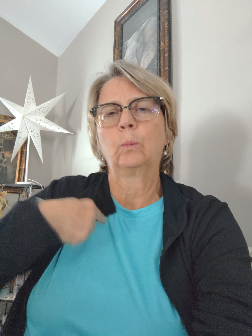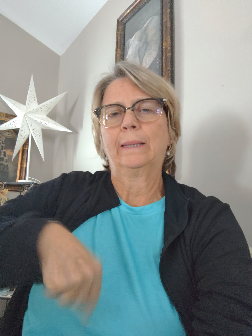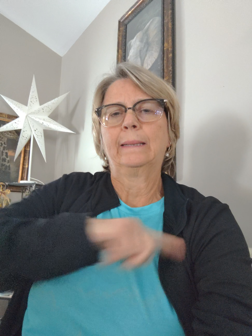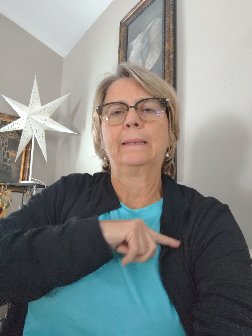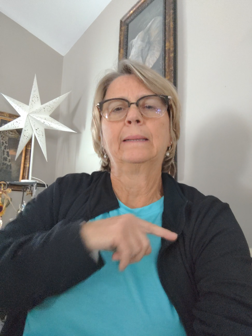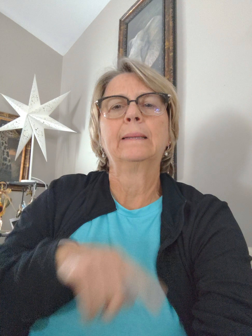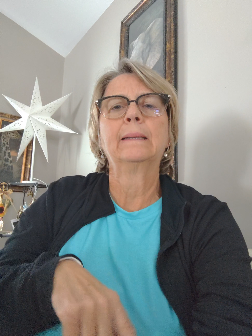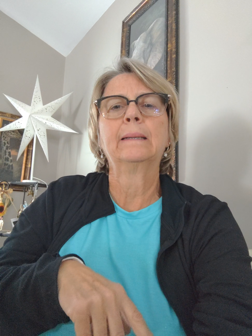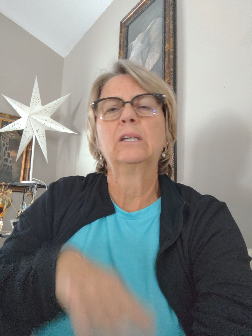we